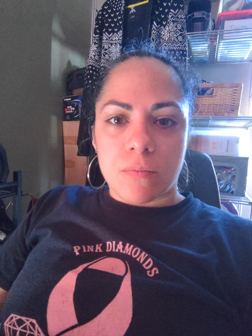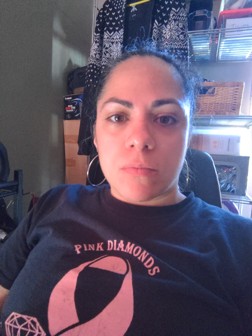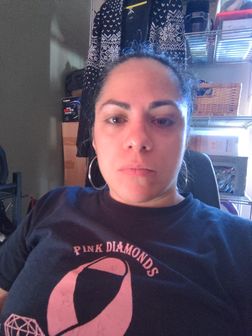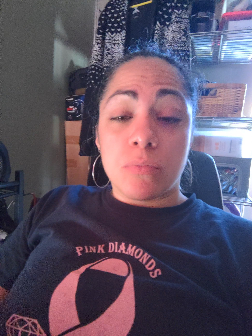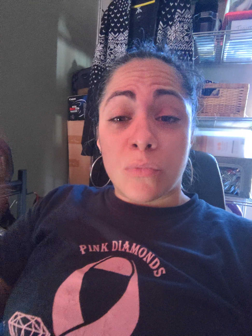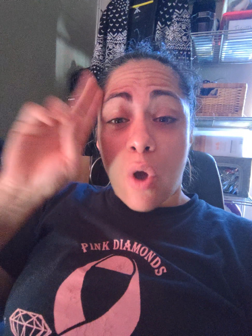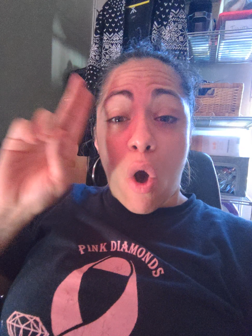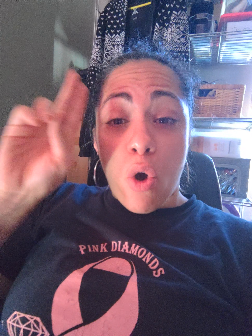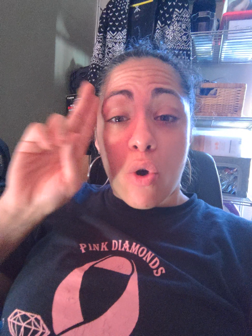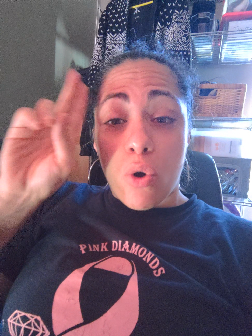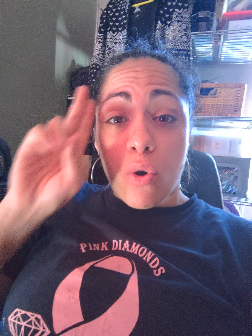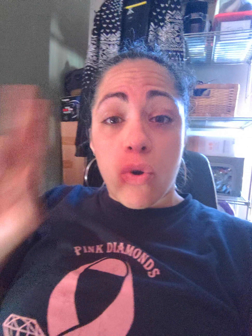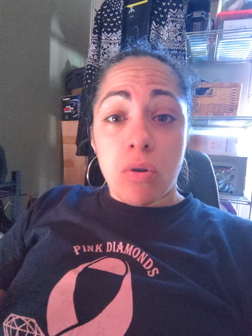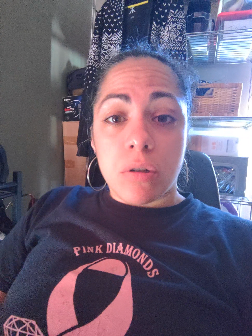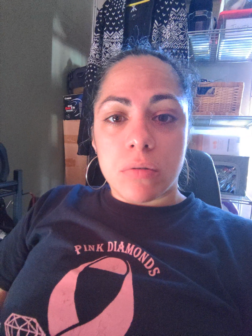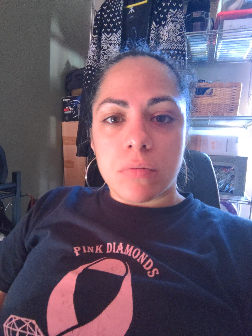uncle